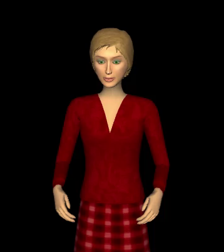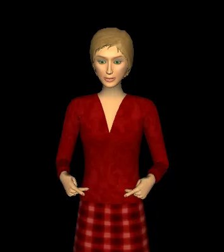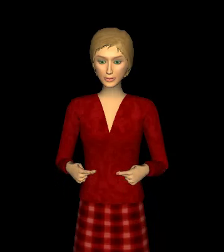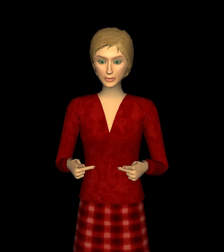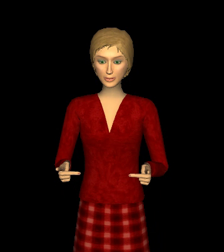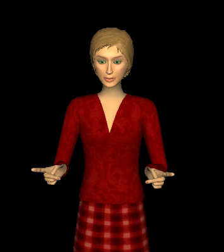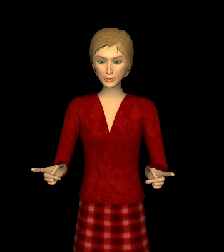إعلان عام